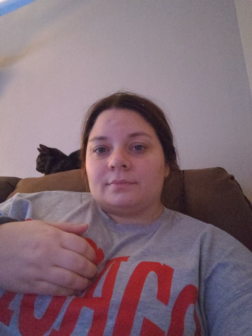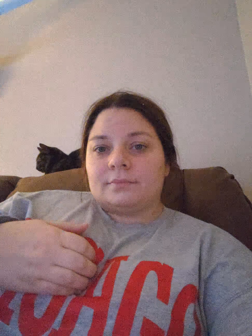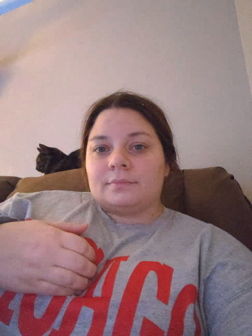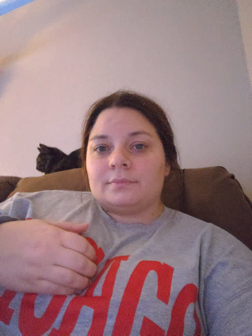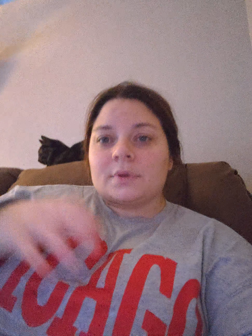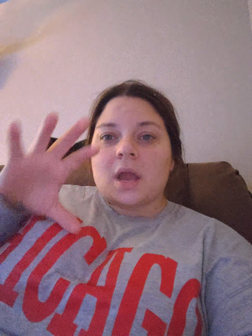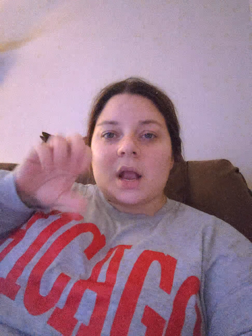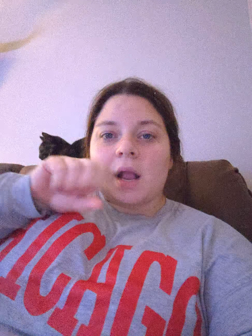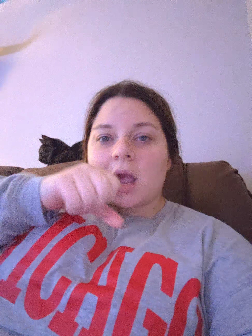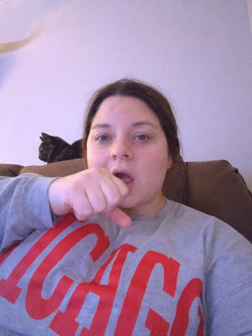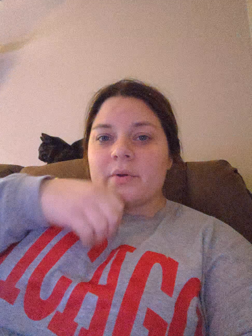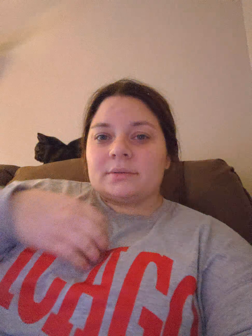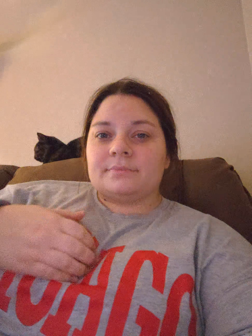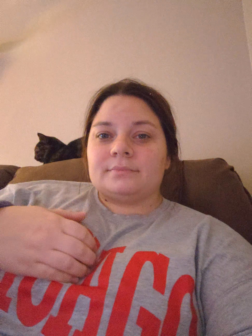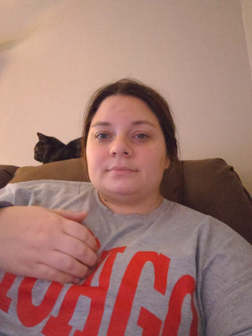carrot